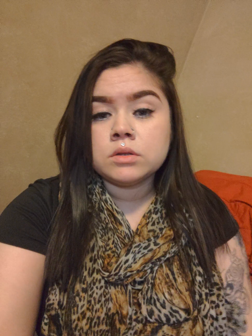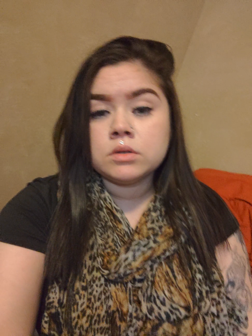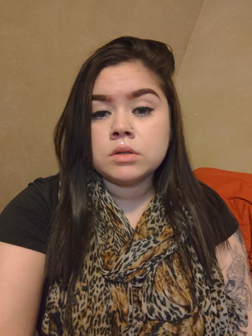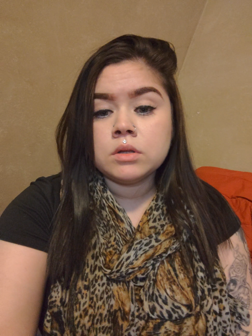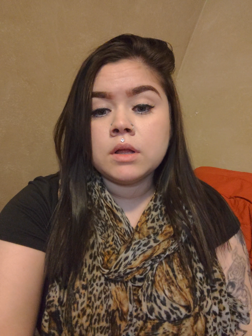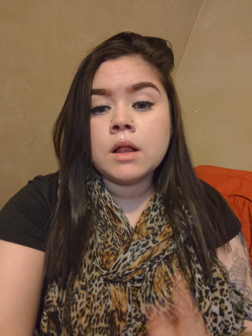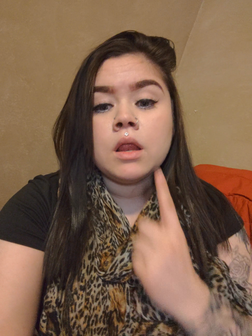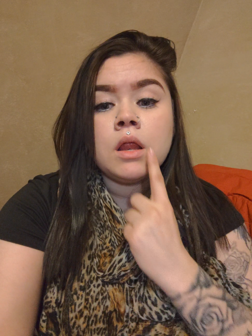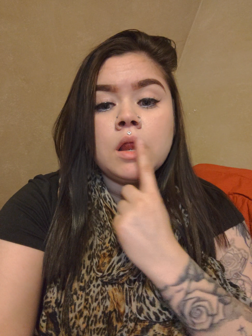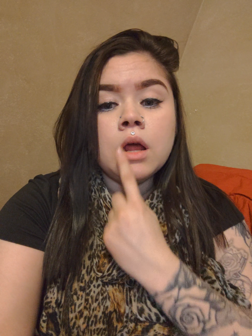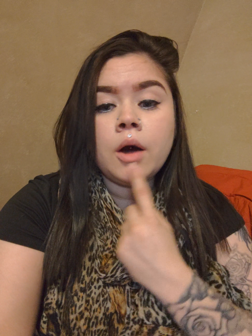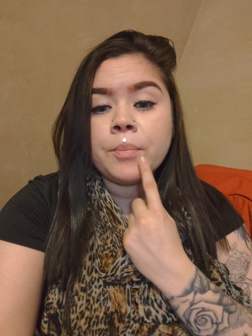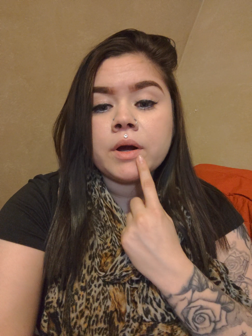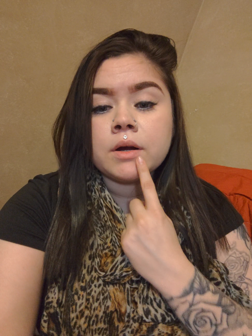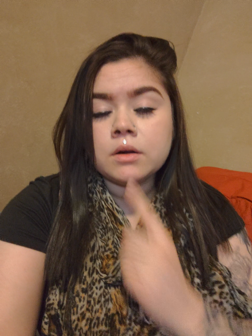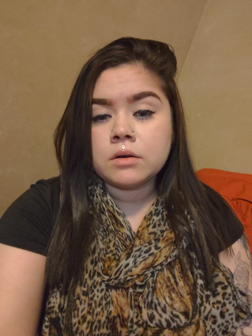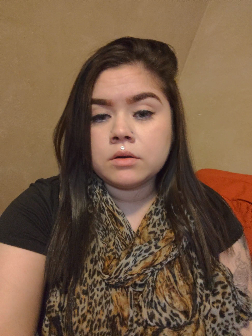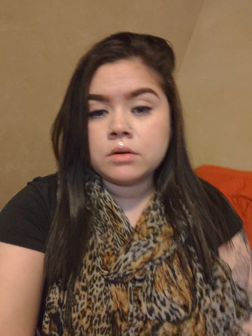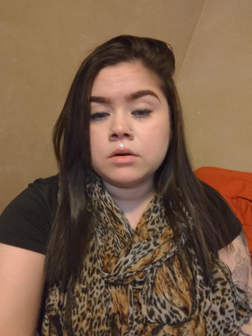lips